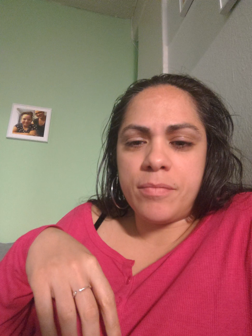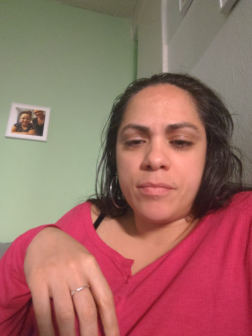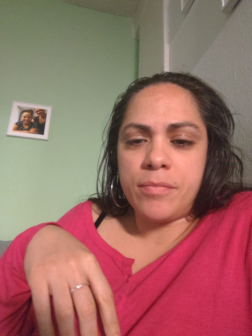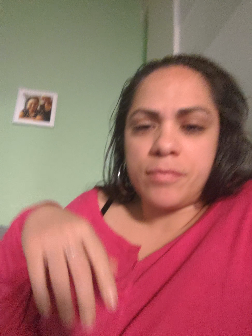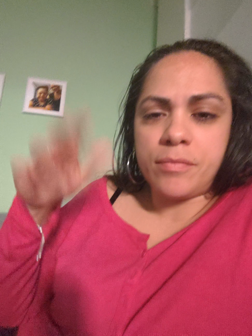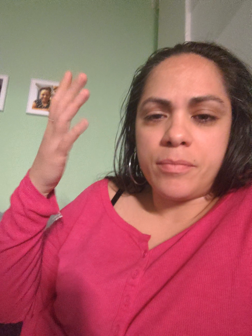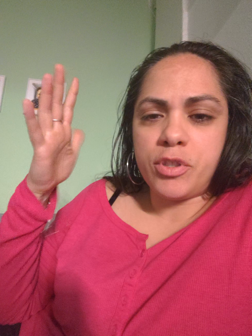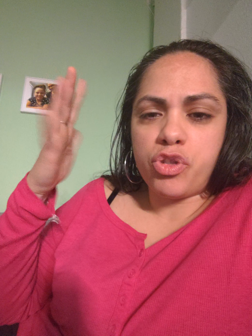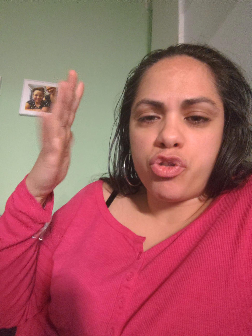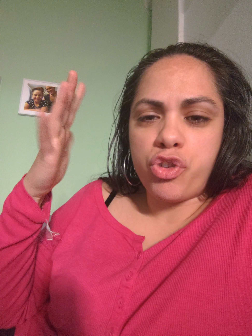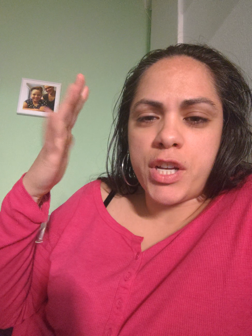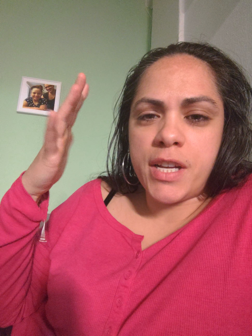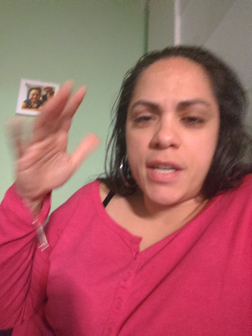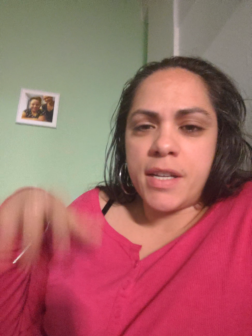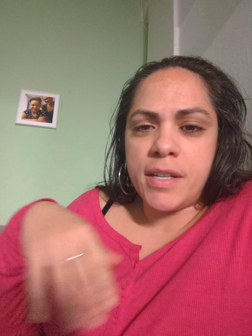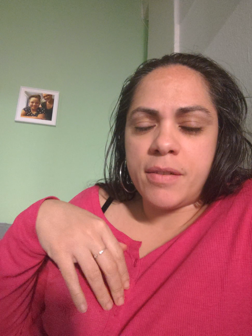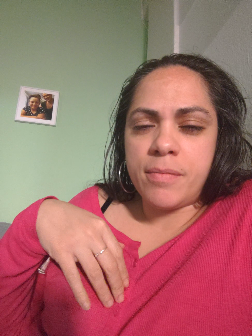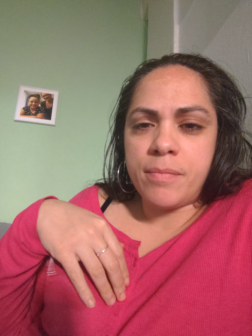tree